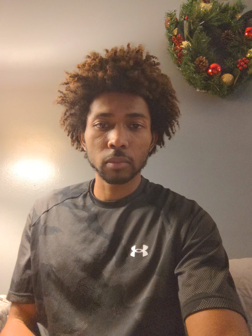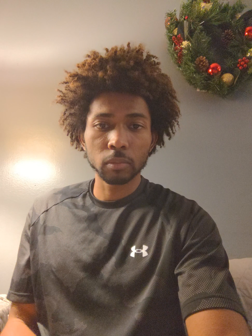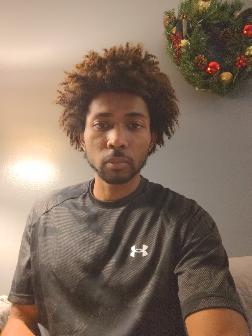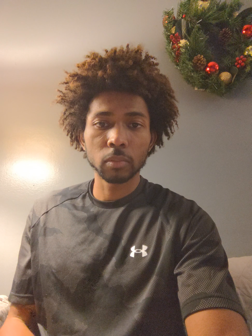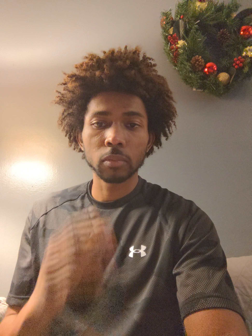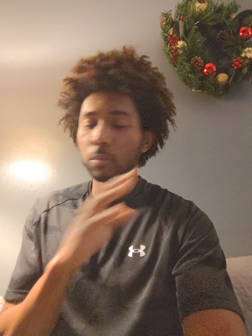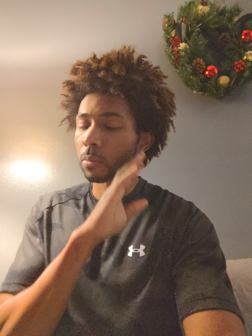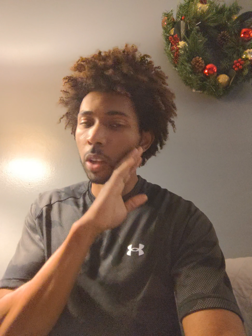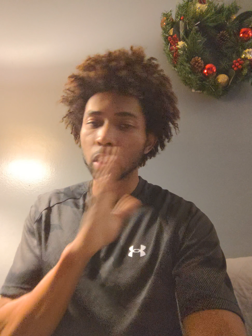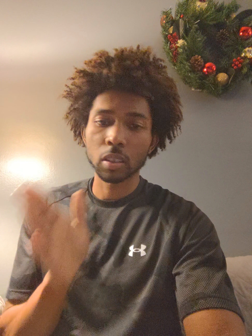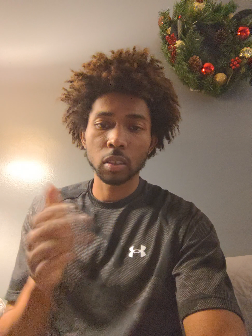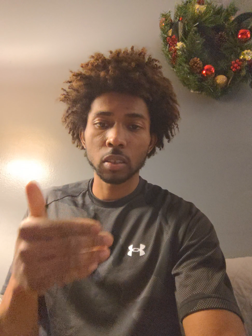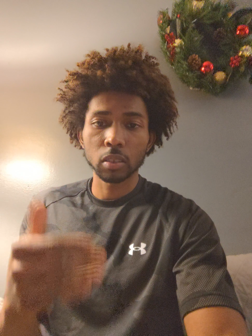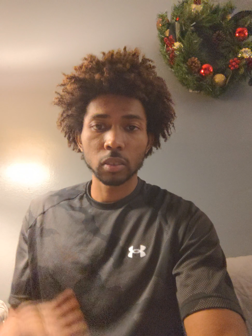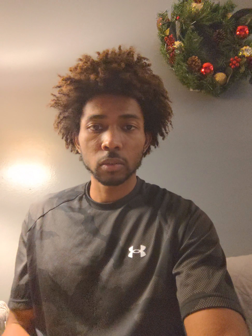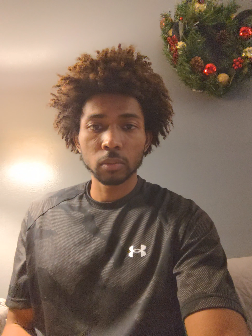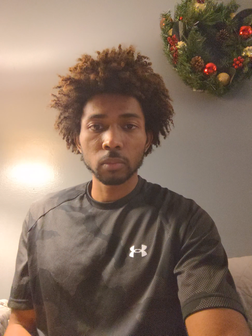bedroom